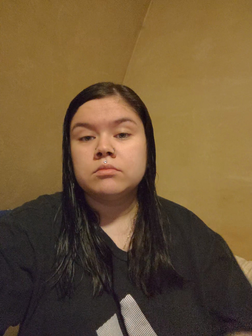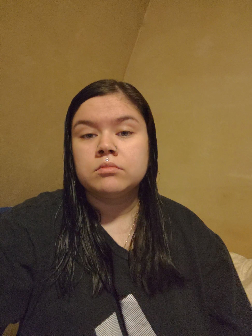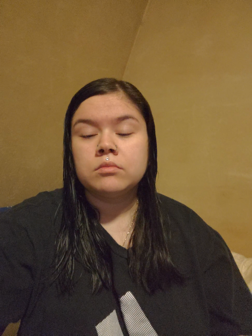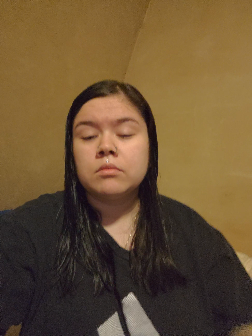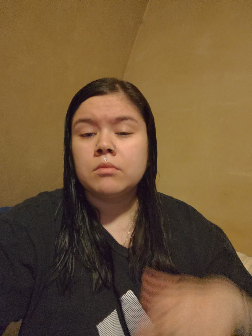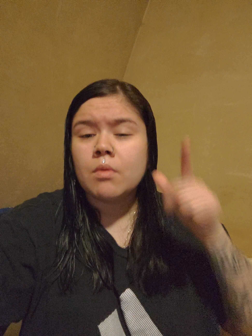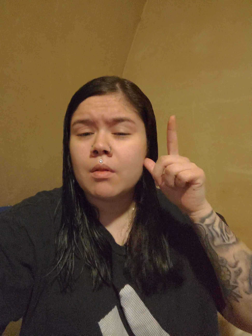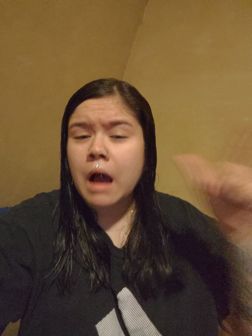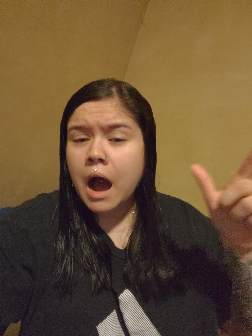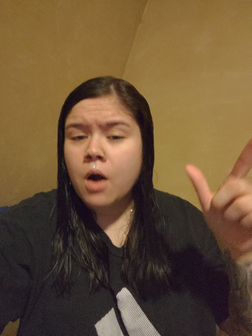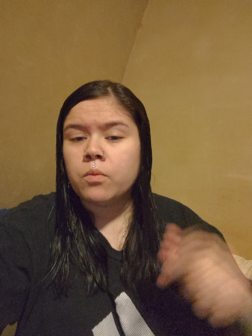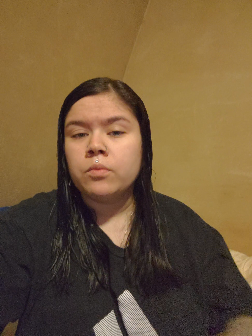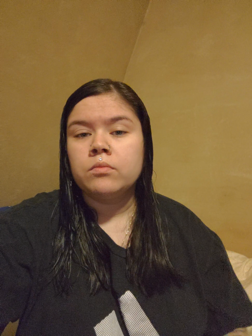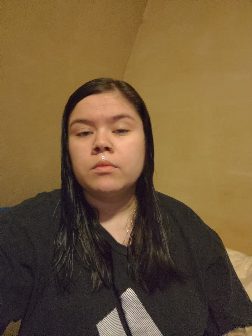loud